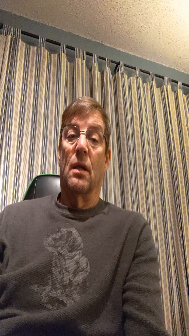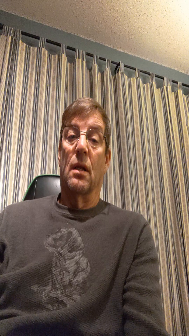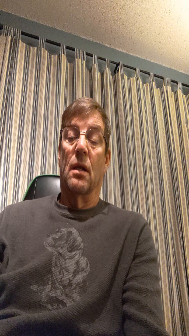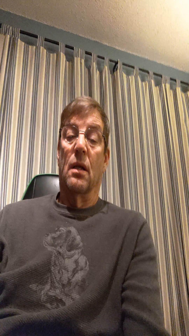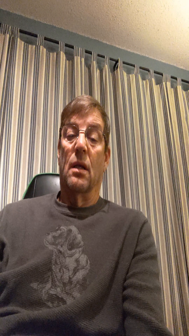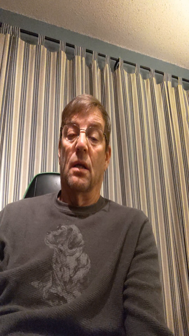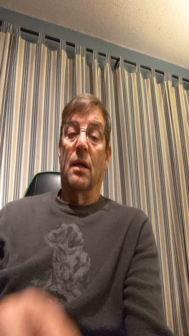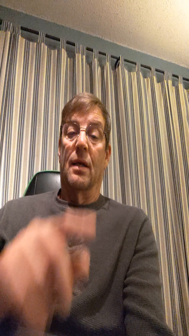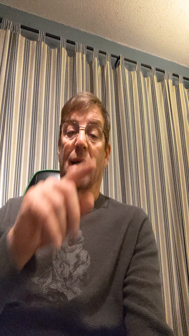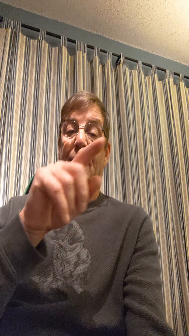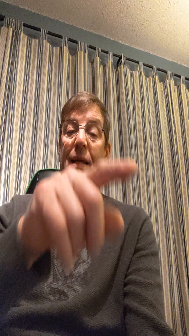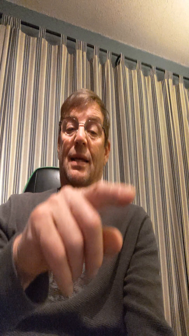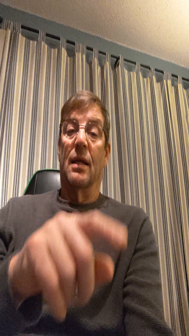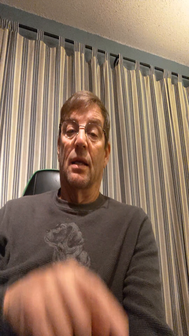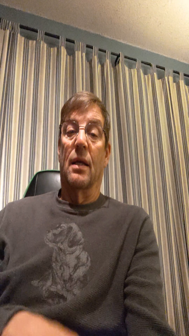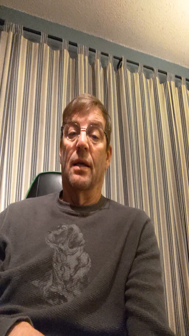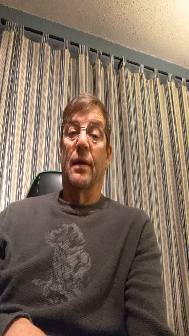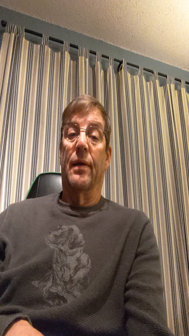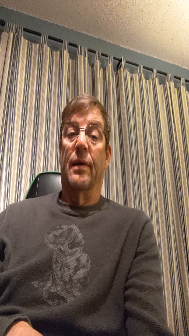he/she/it